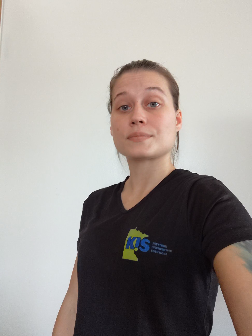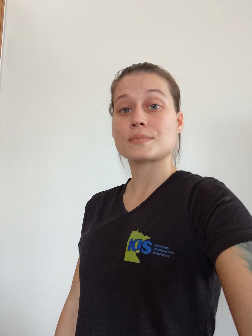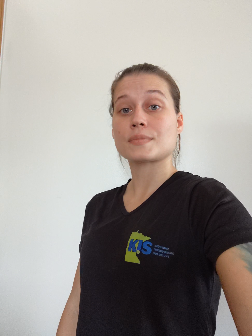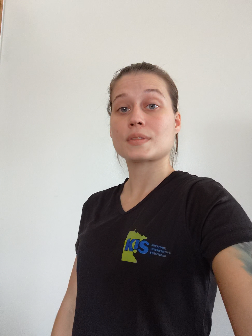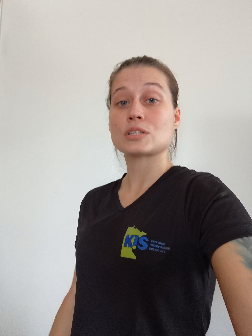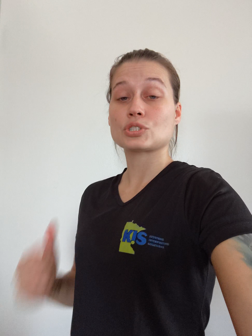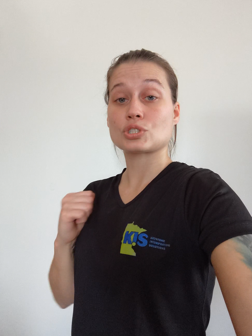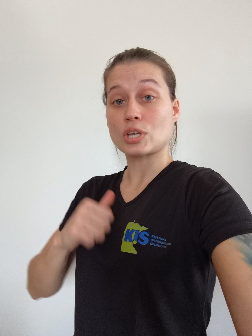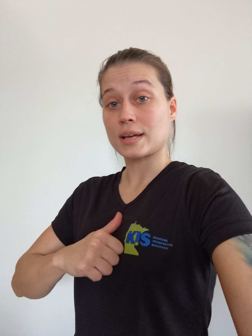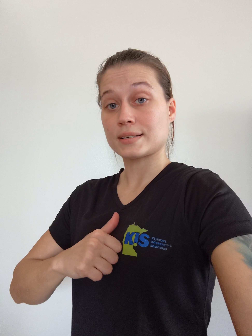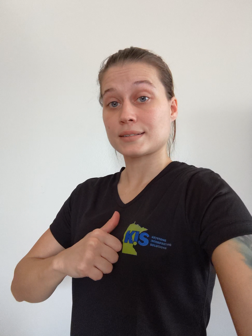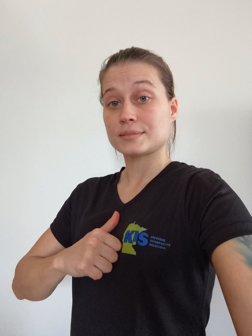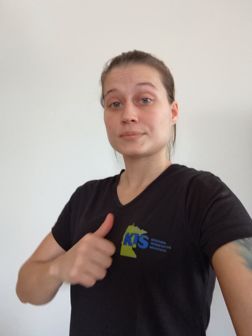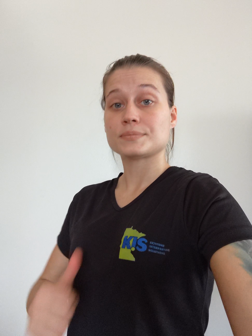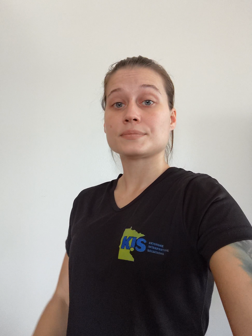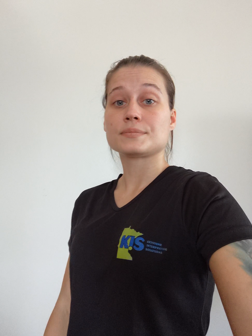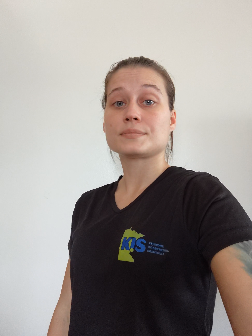jacket